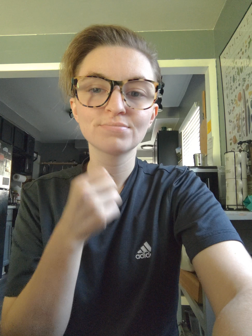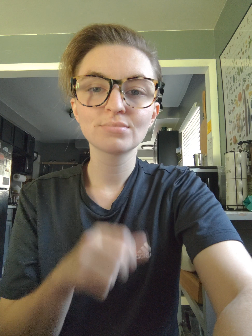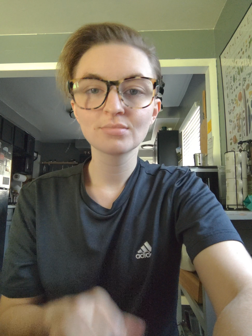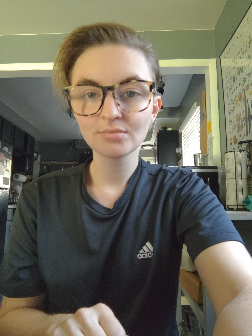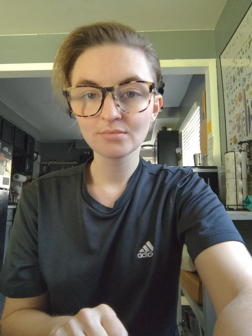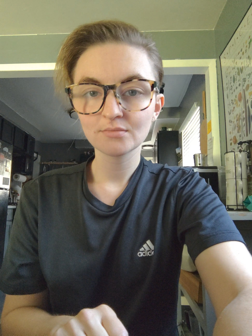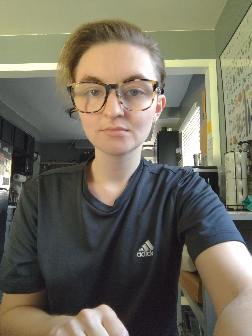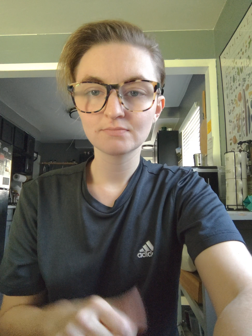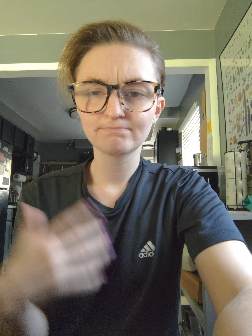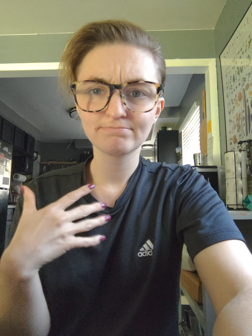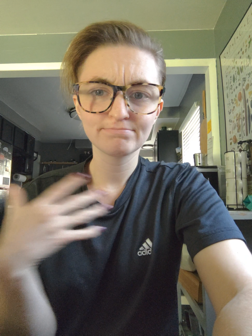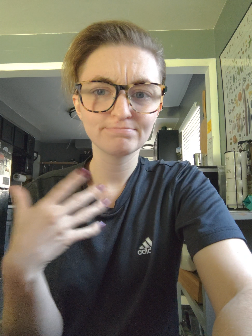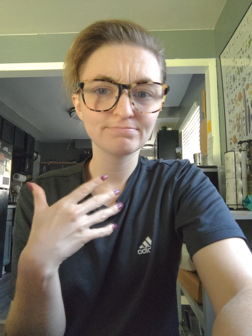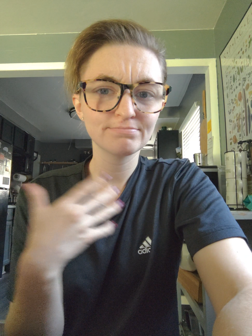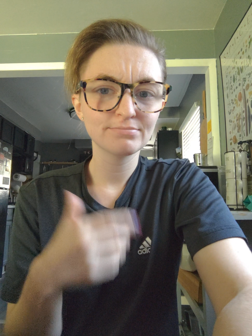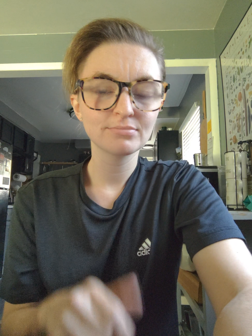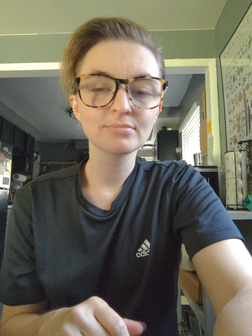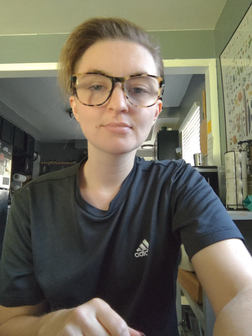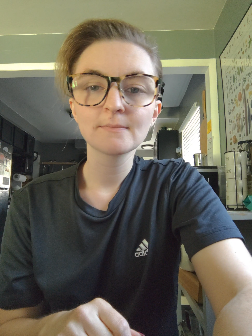scared